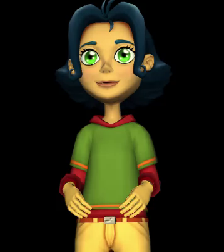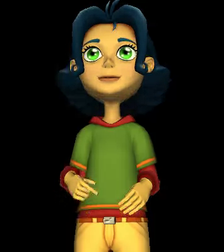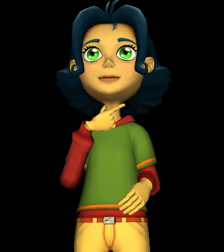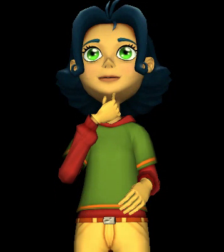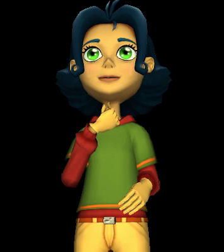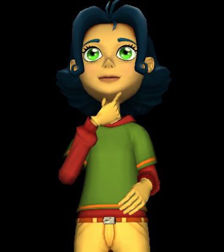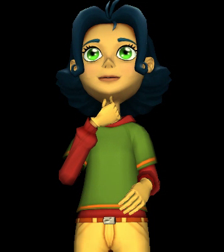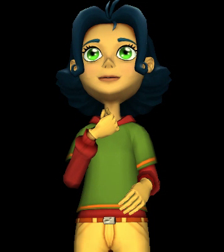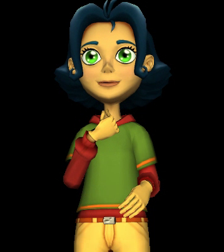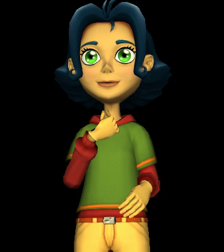سهل